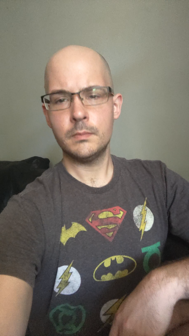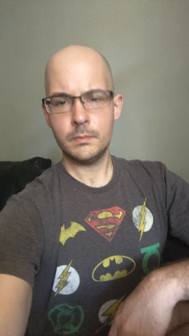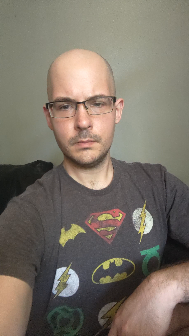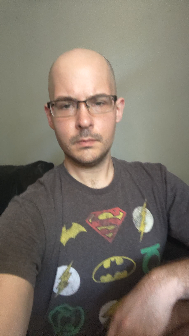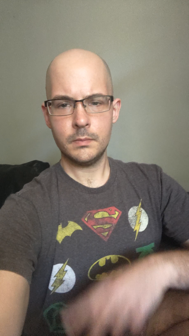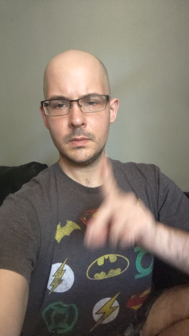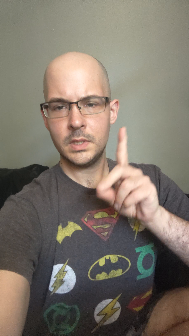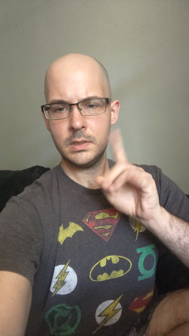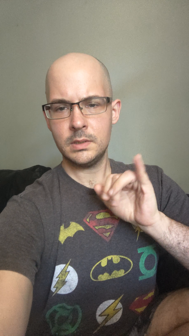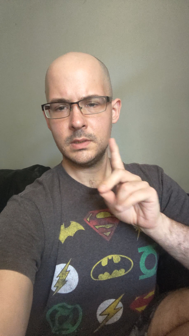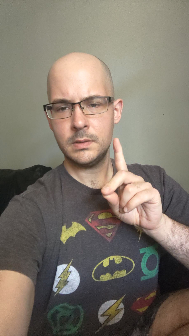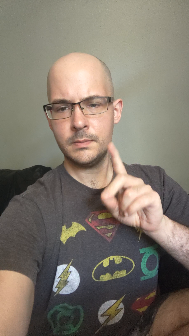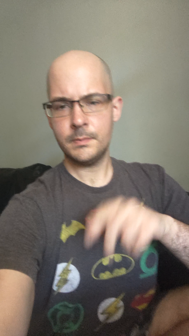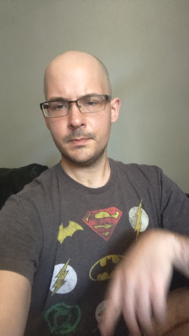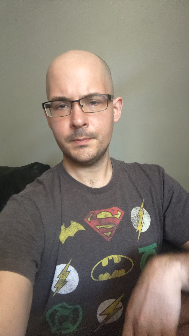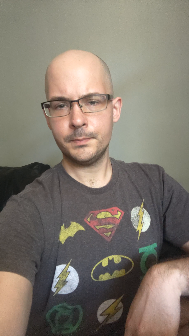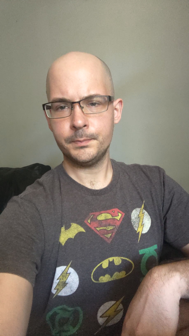did